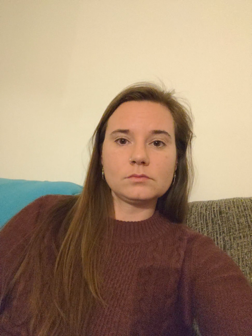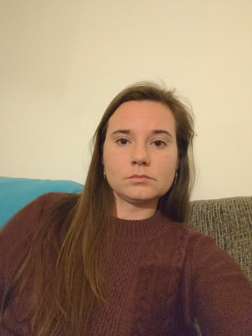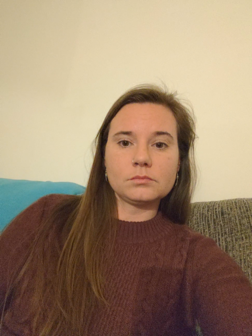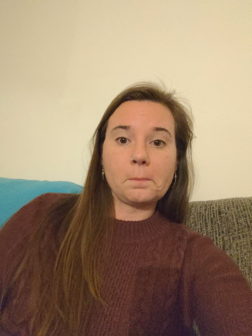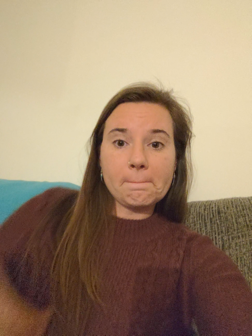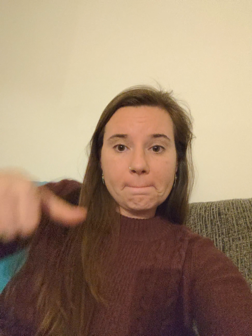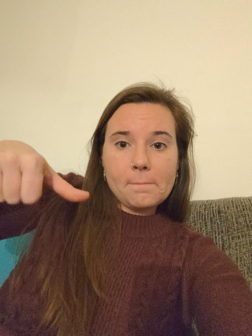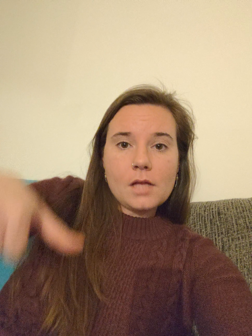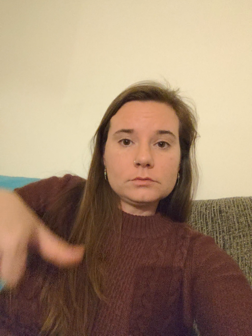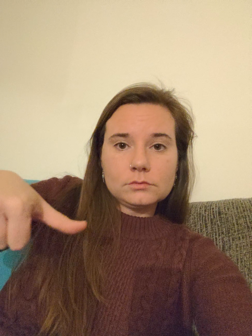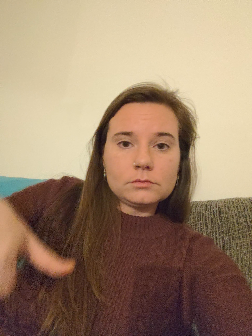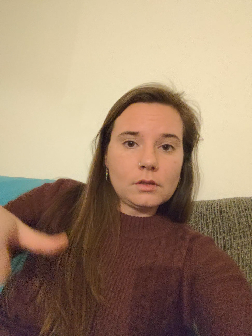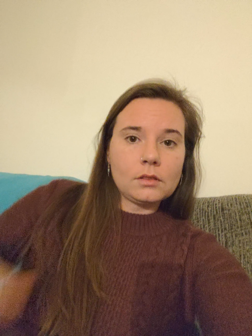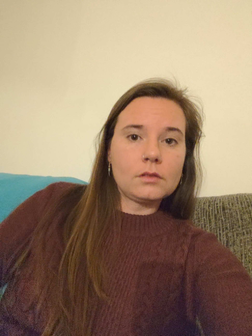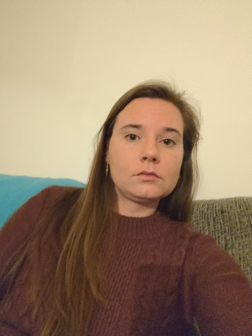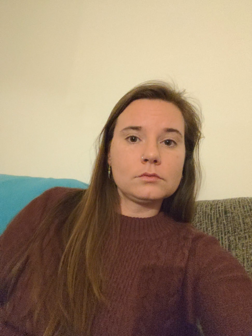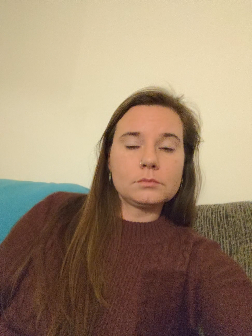puzzle